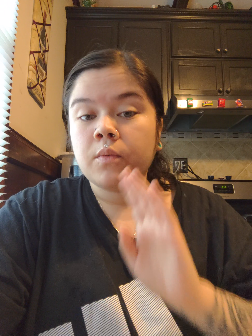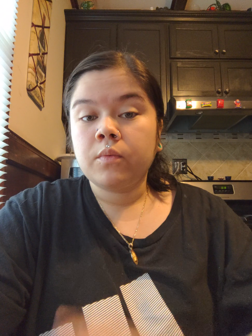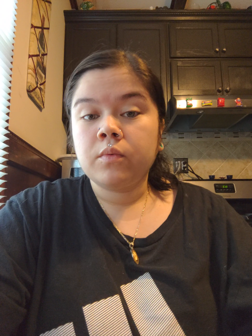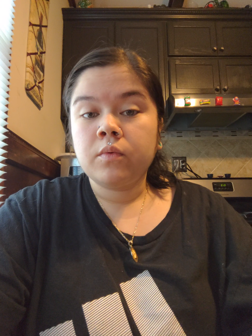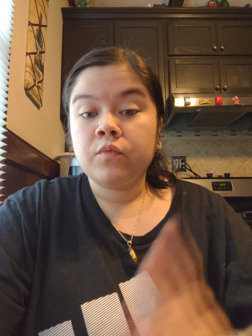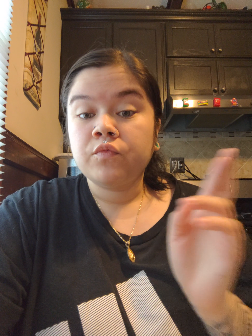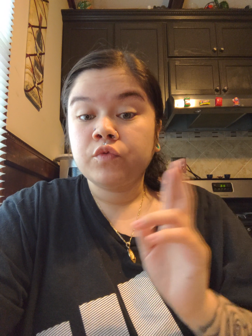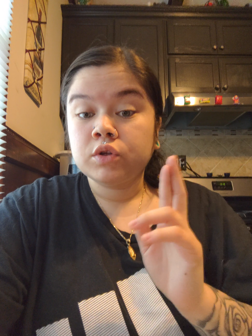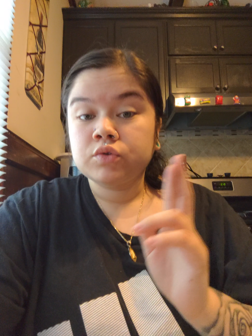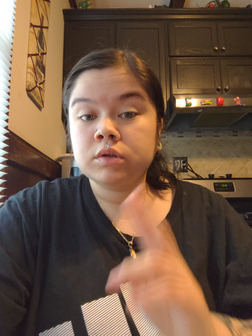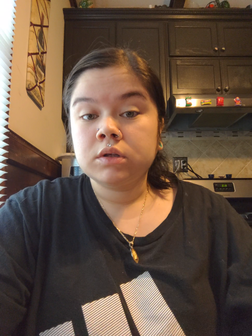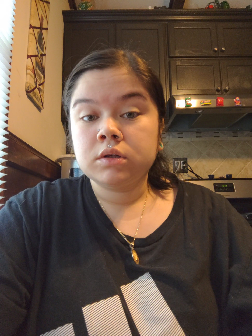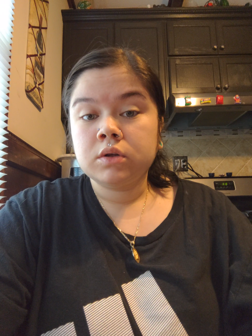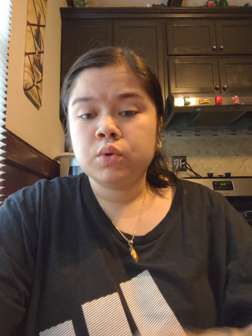refrigerator